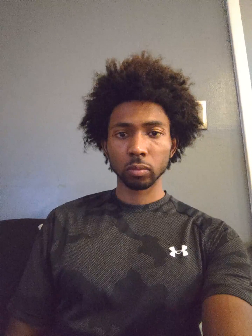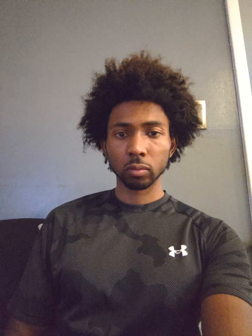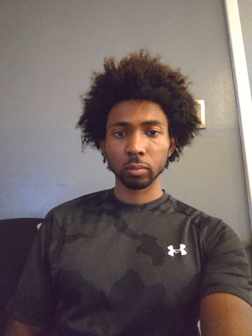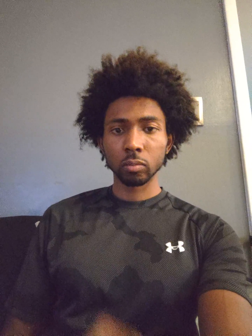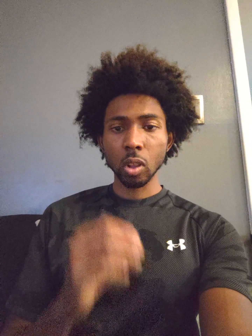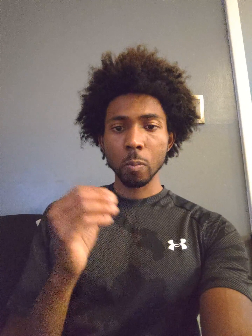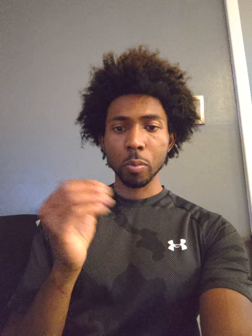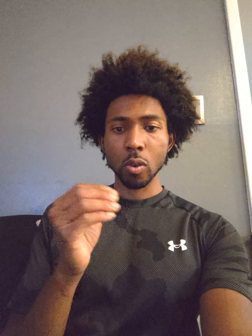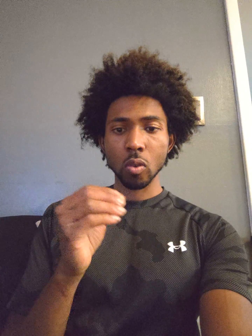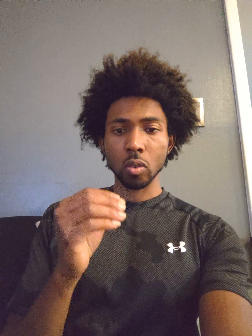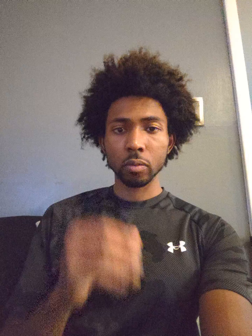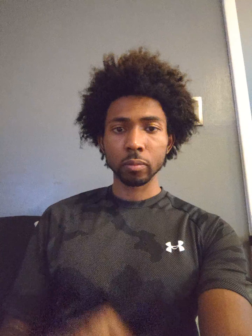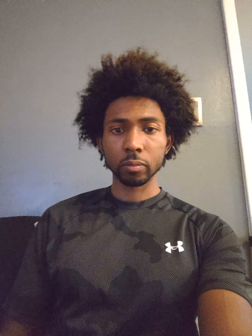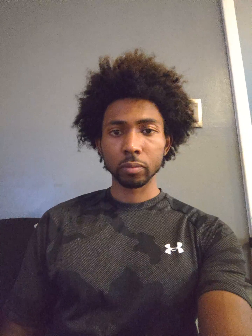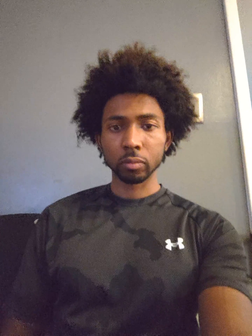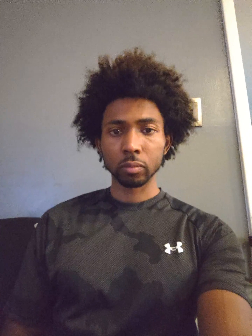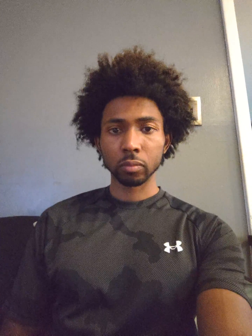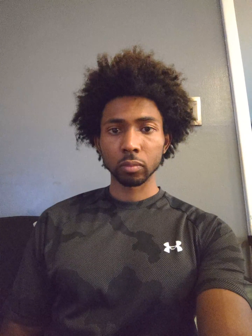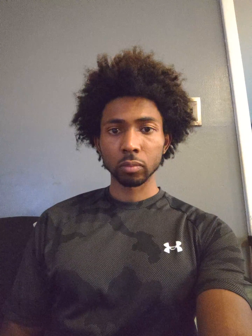more